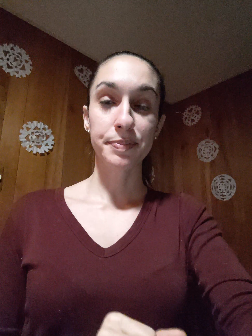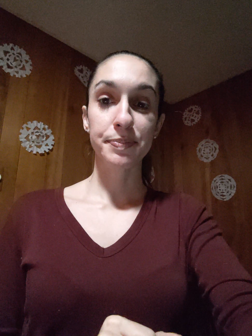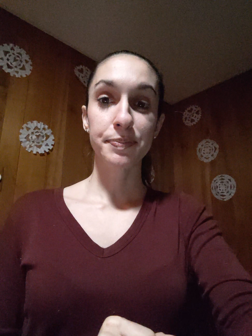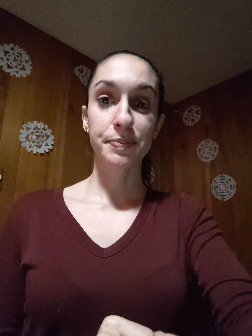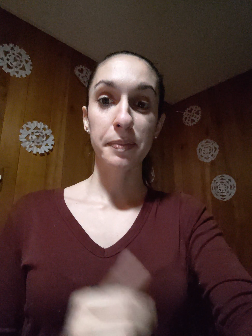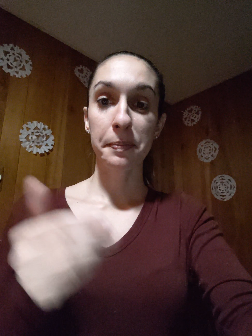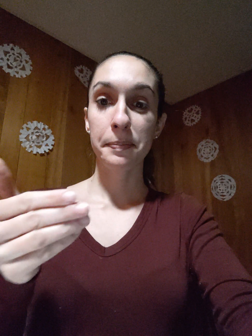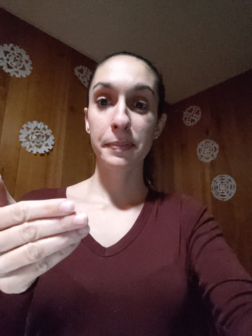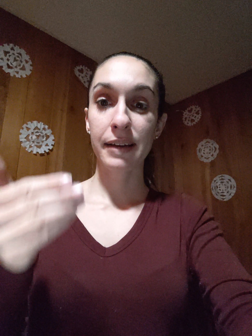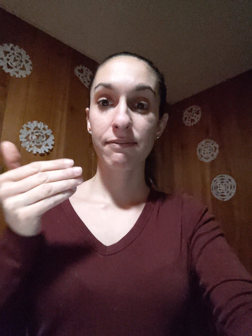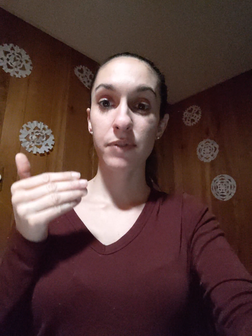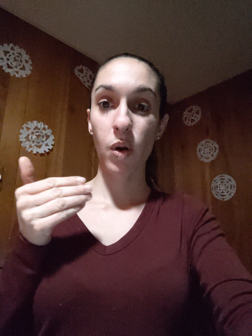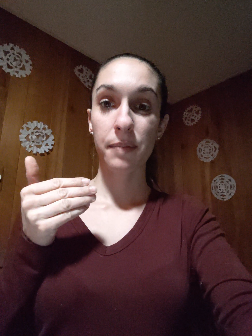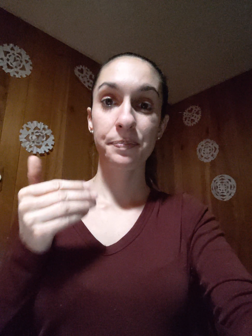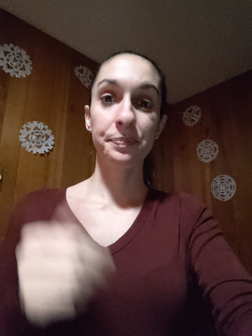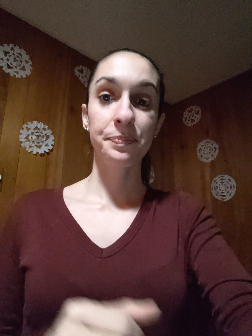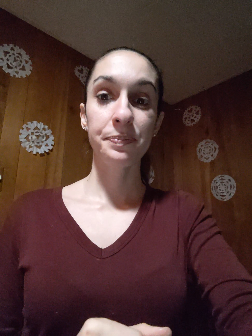before